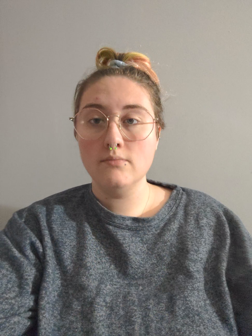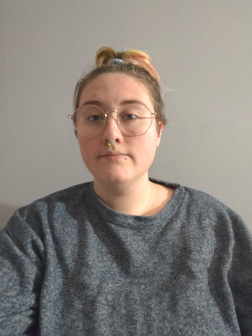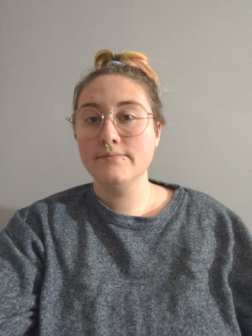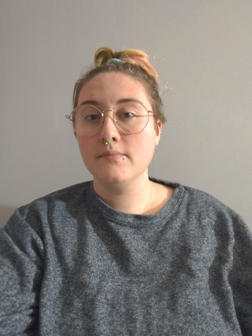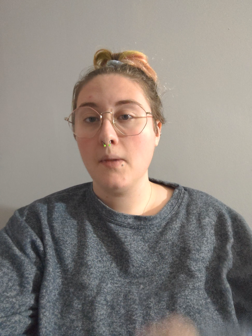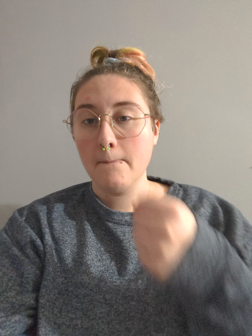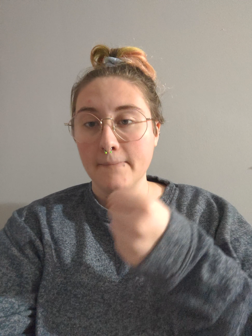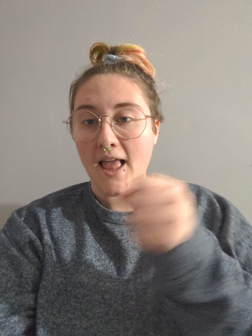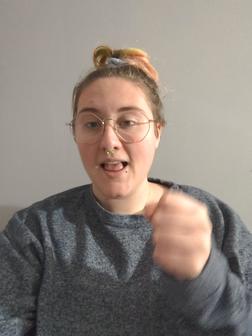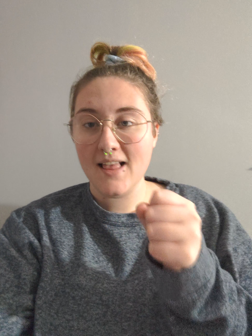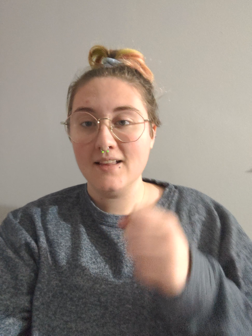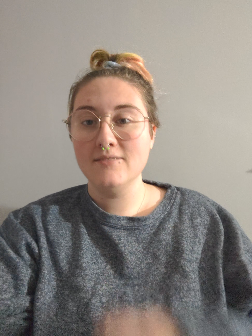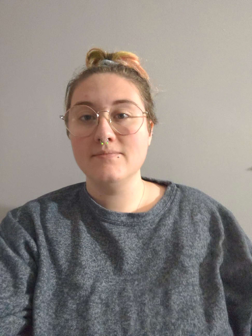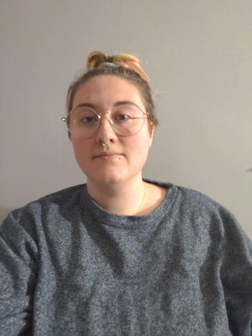make